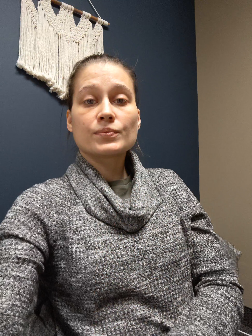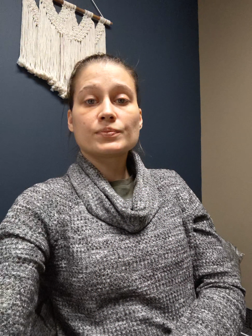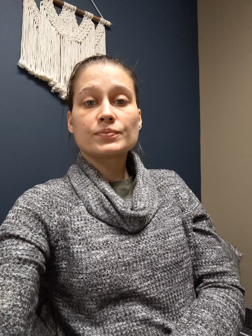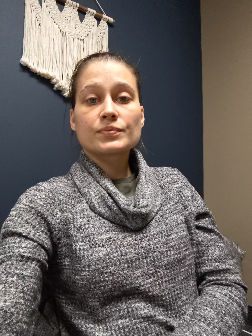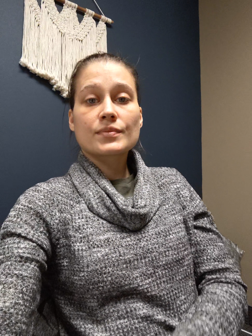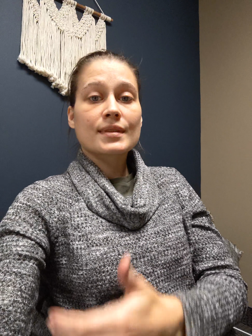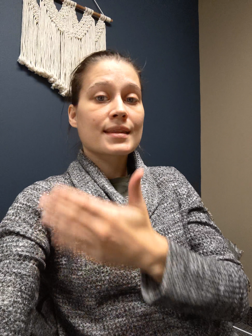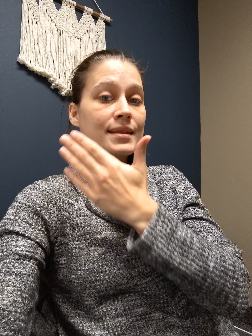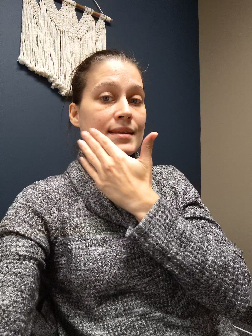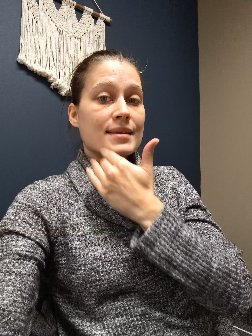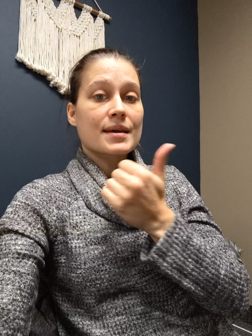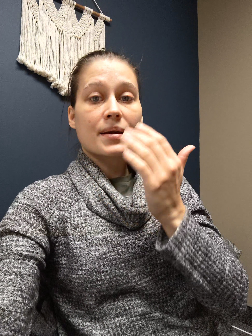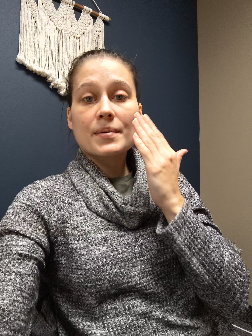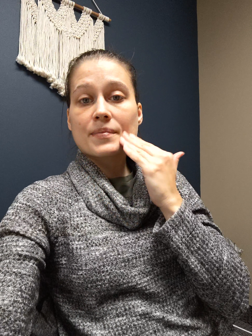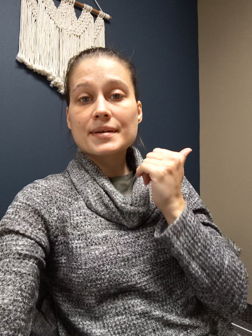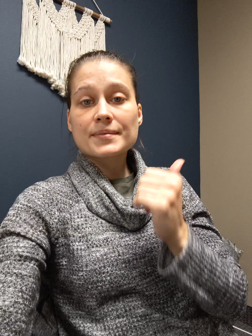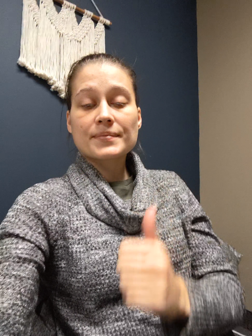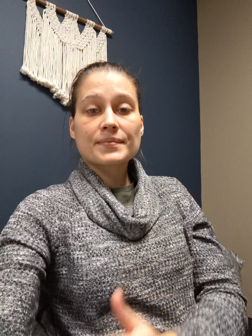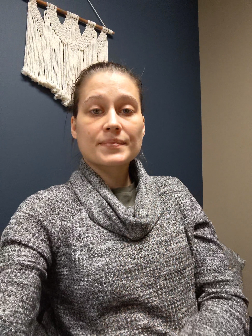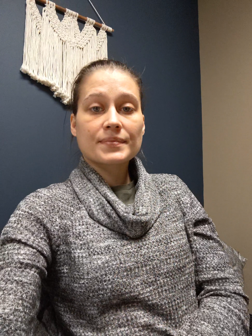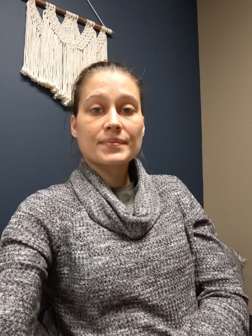napkin